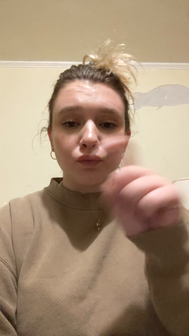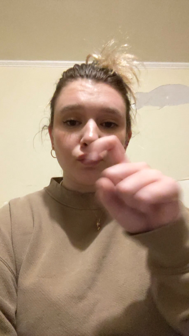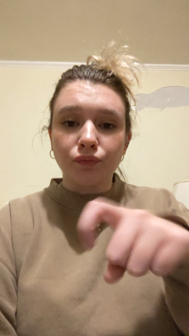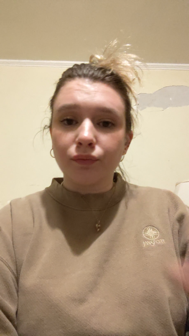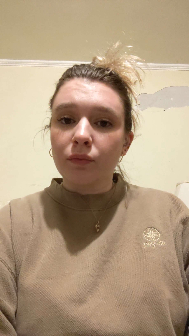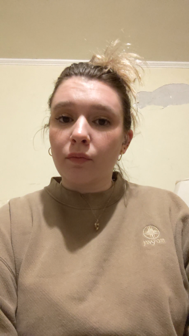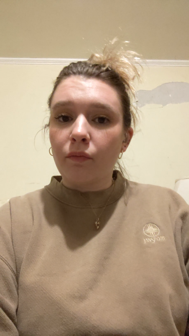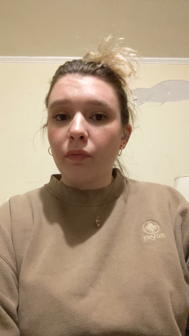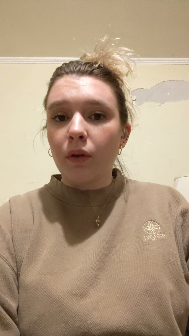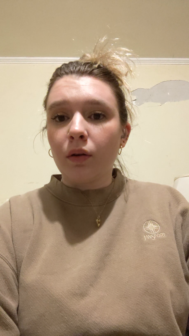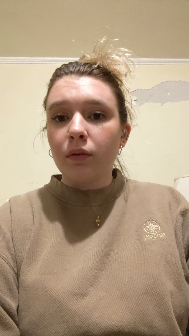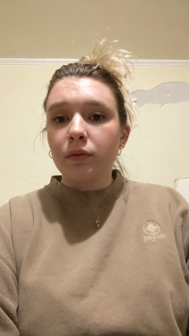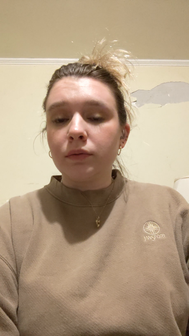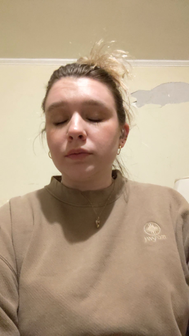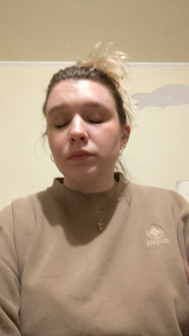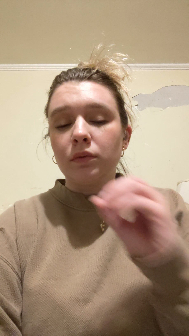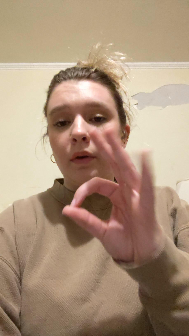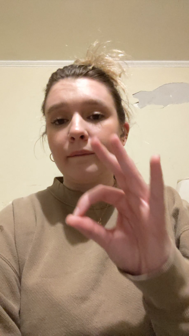of